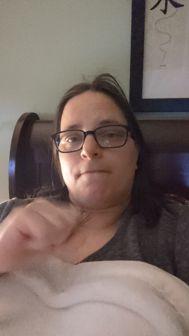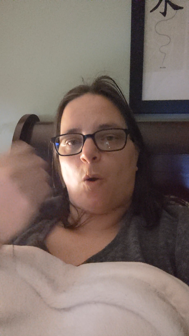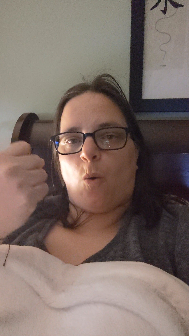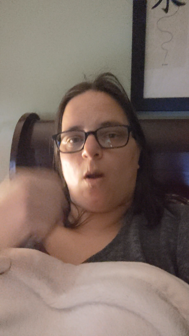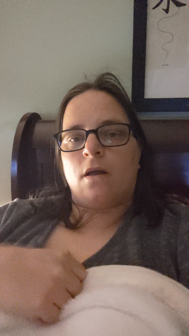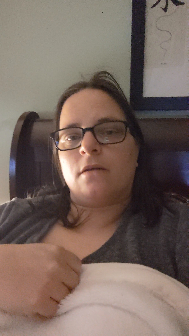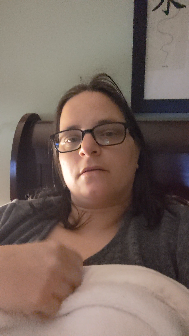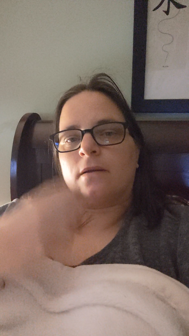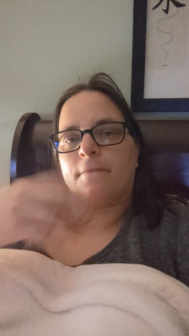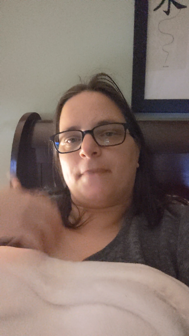monkey